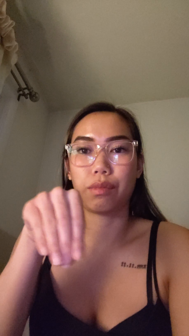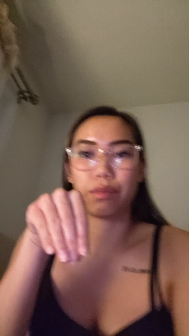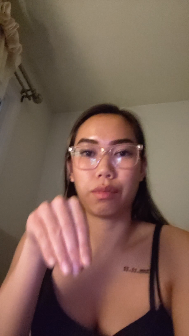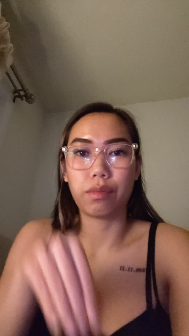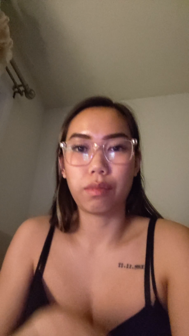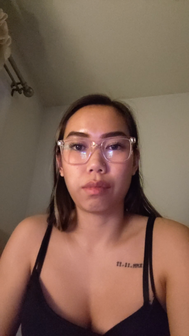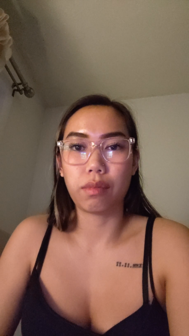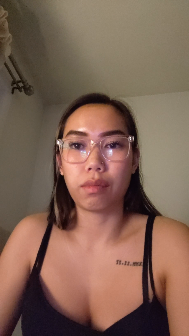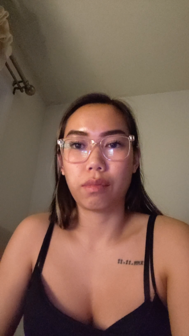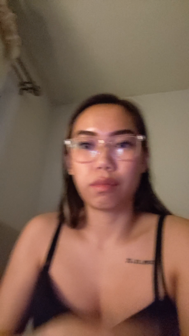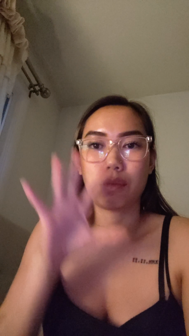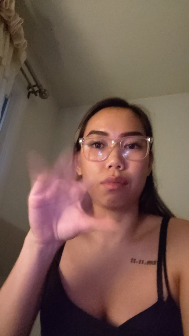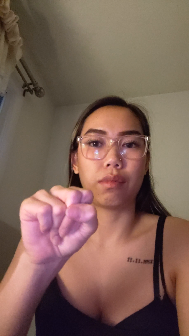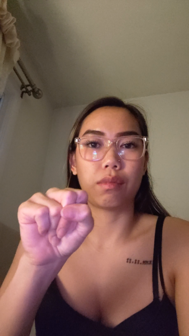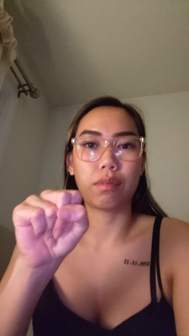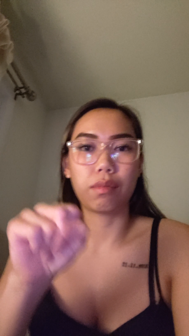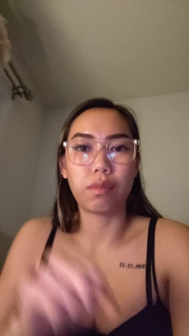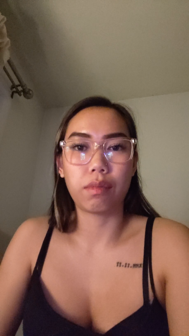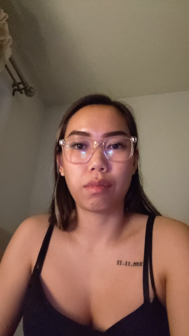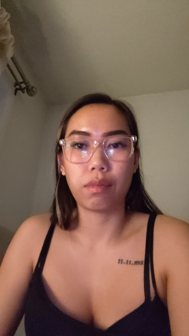catch